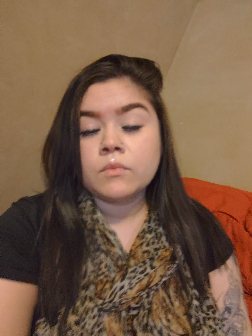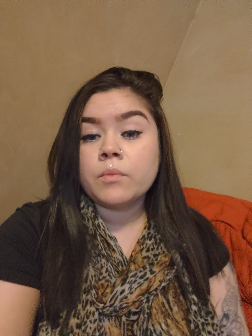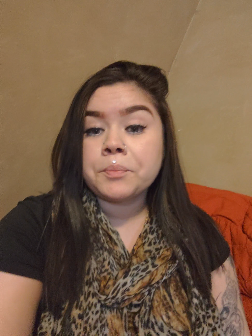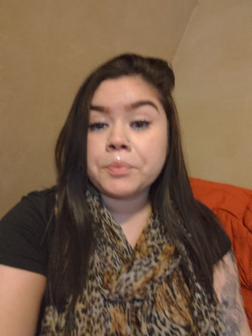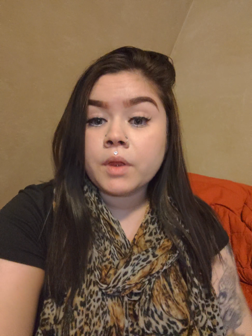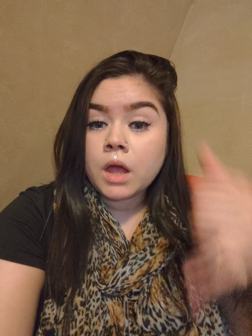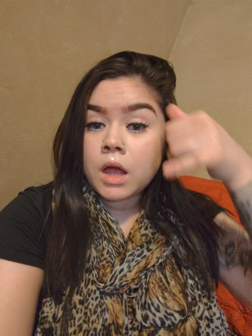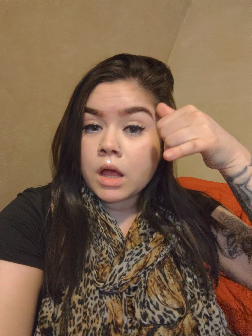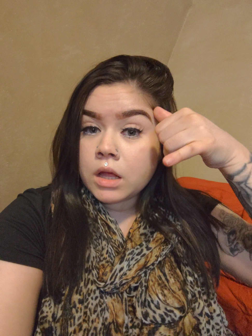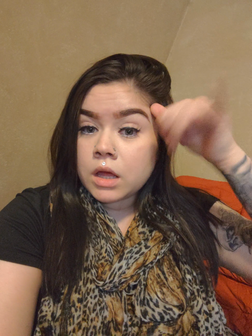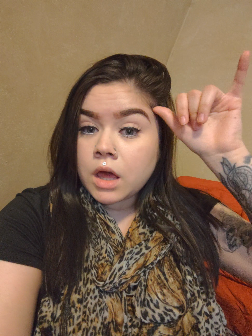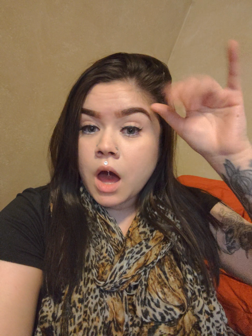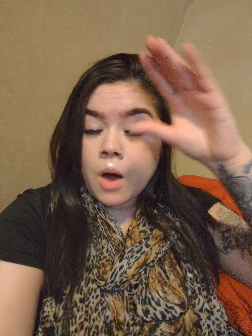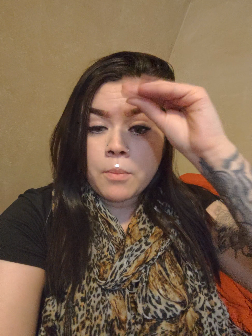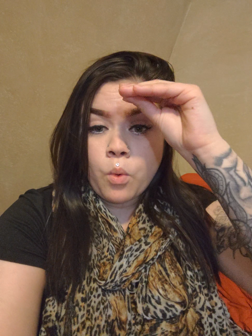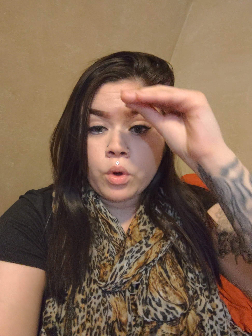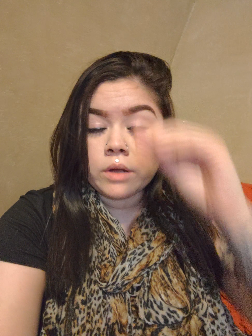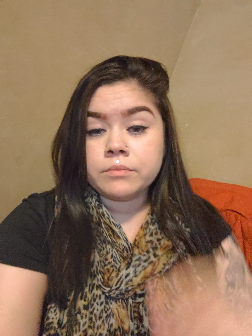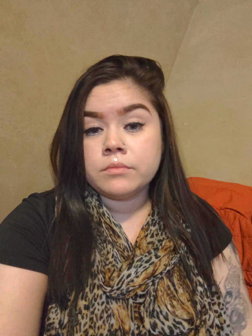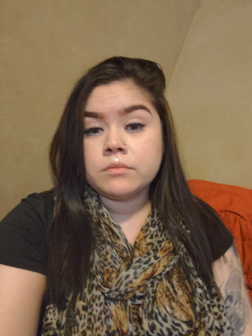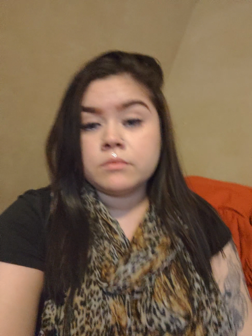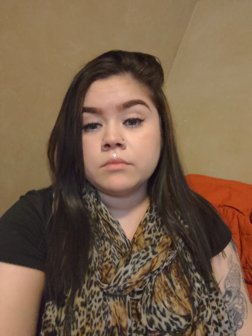cowboy